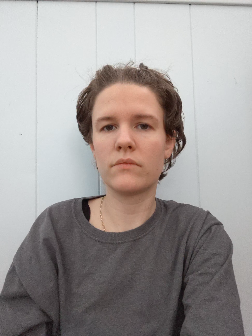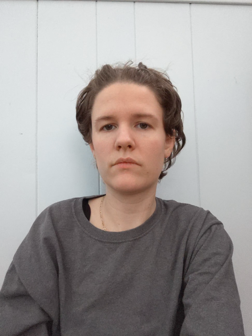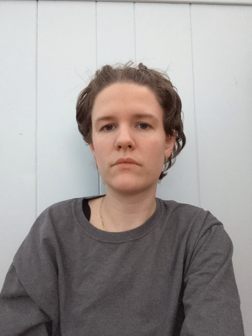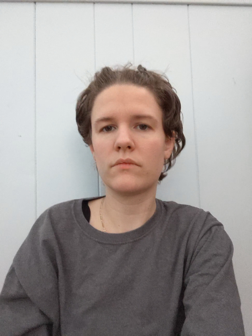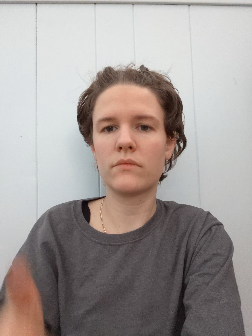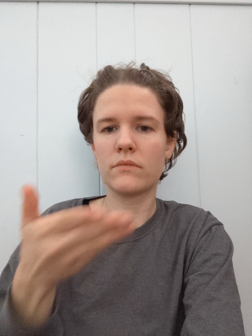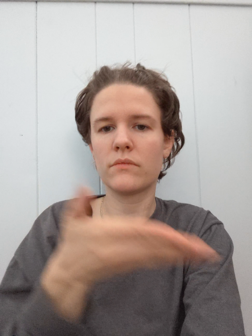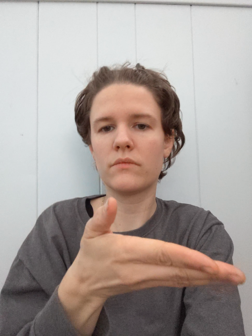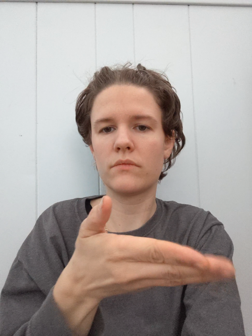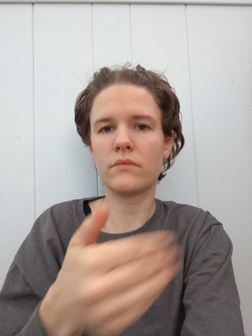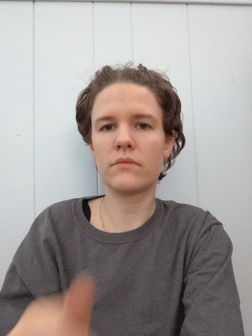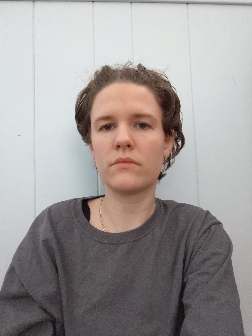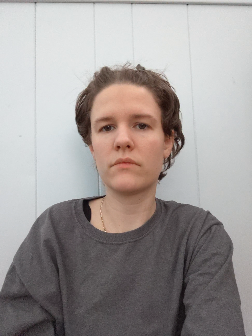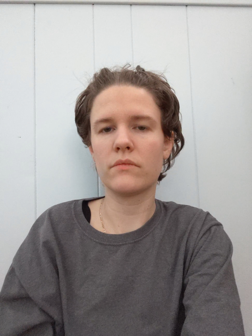there